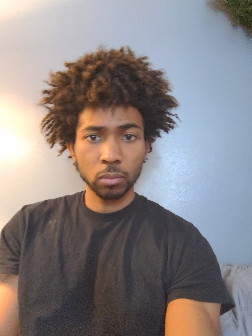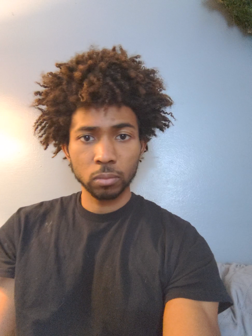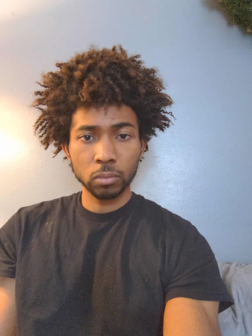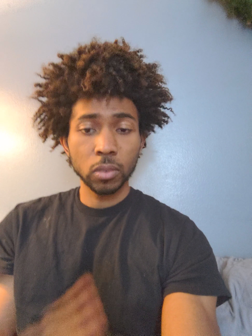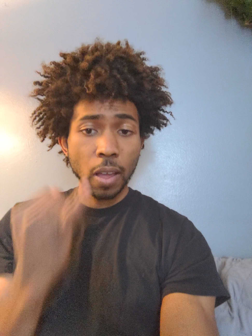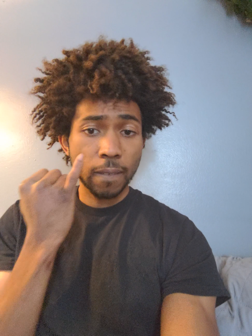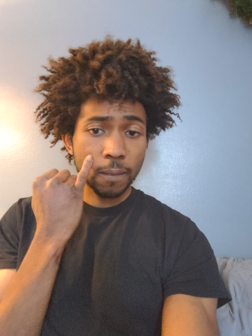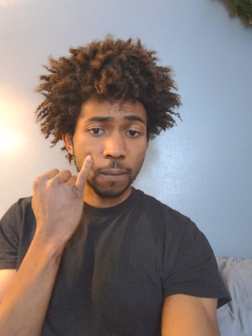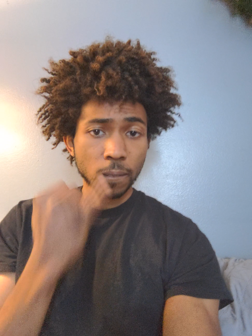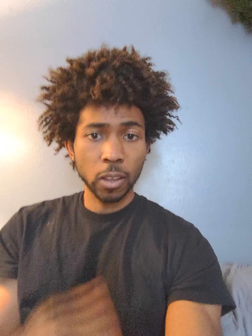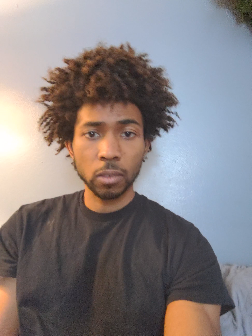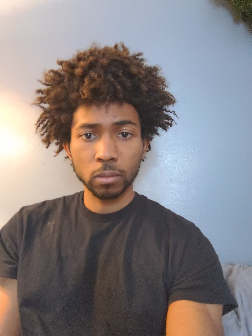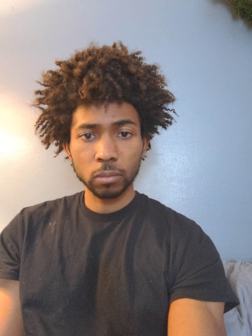if